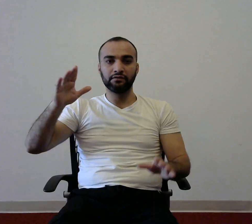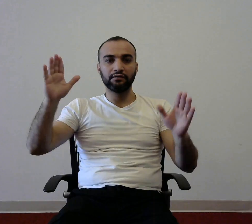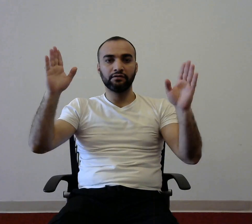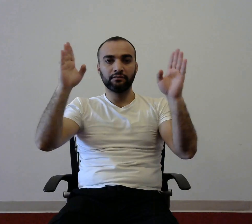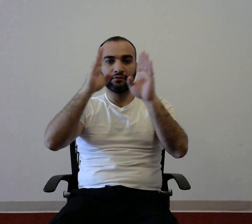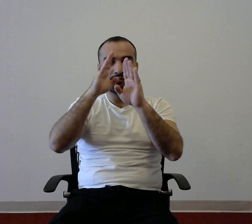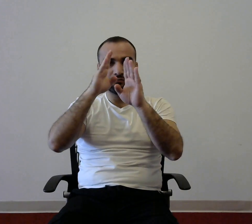hava